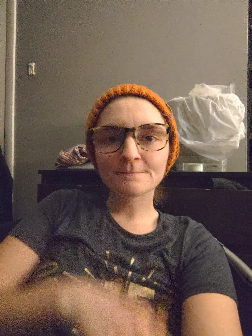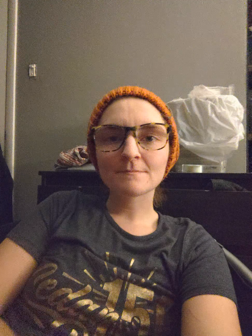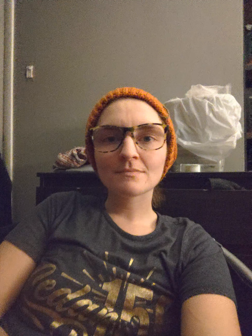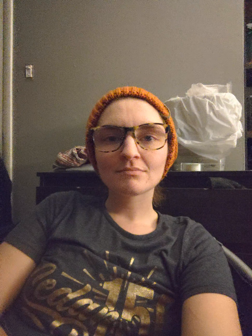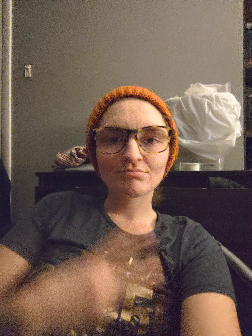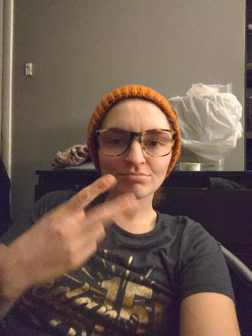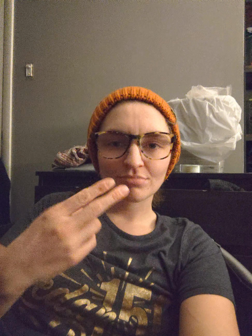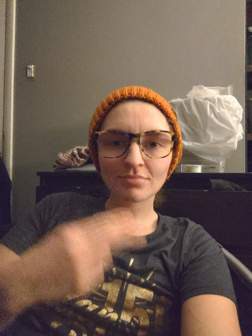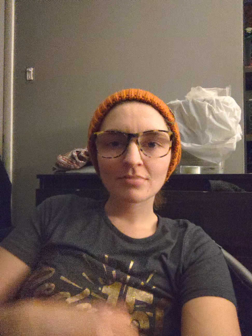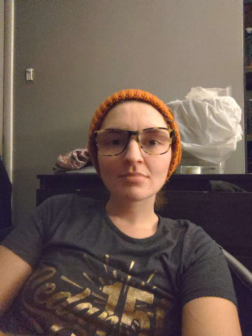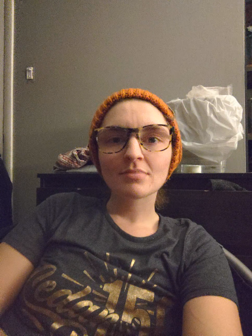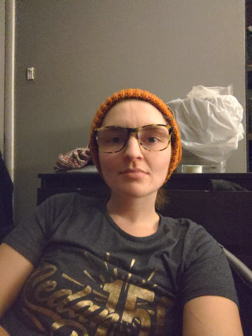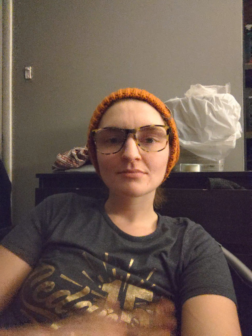scissors